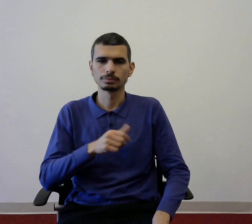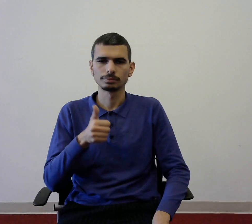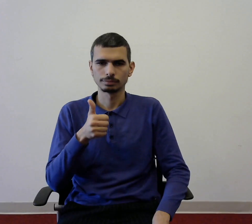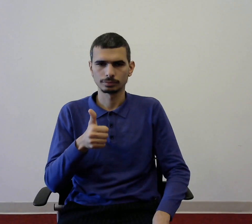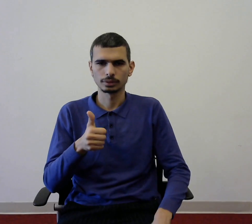yaxşı